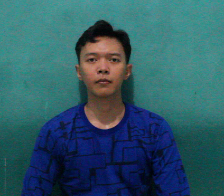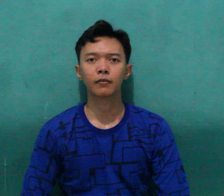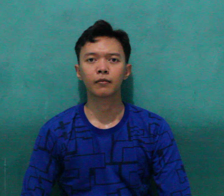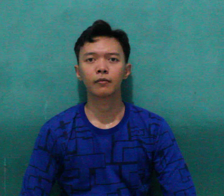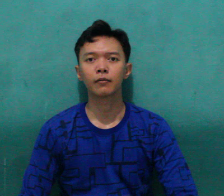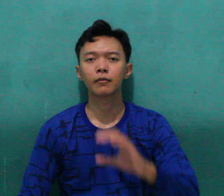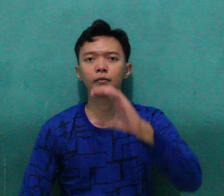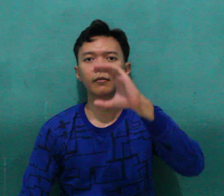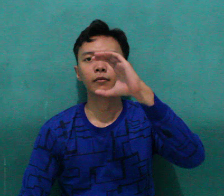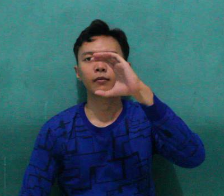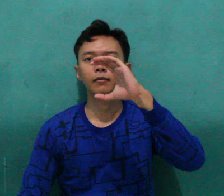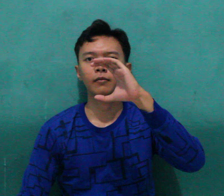C